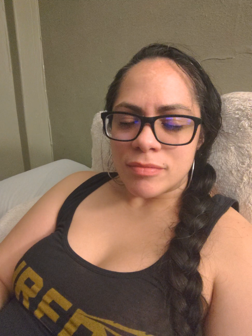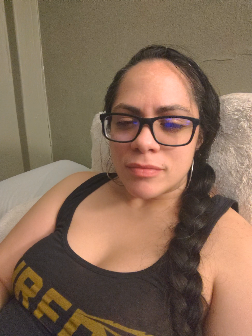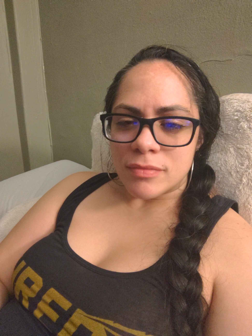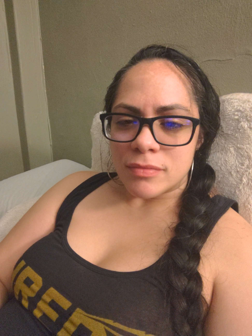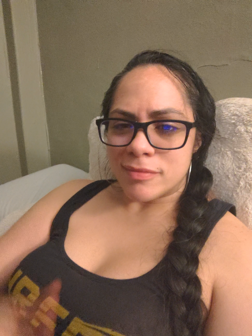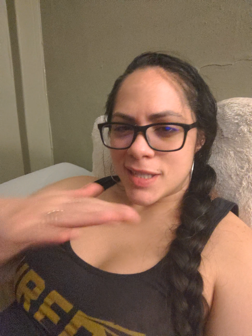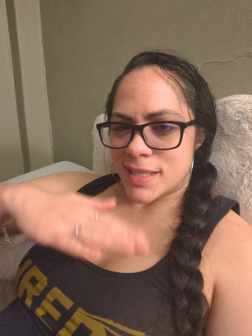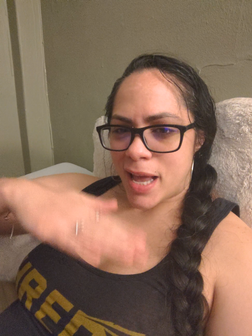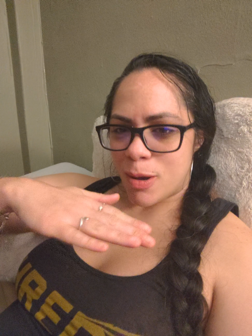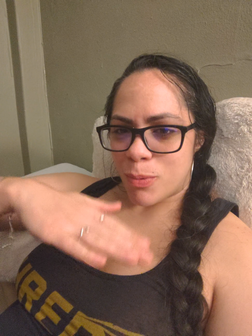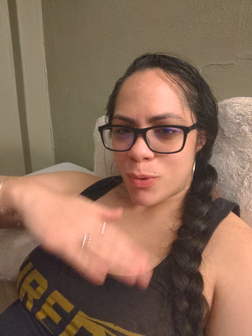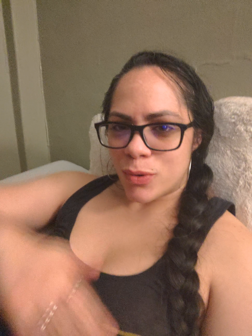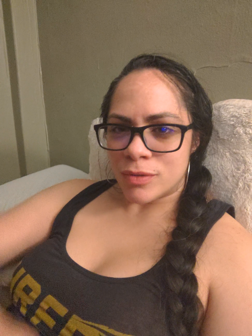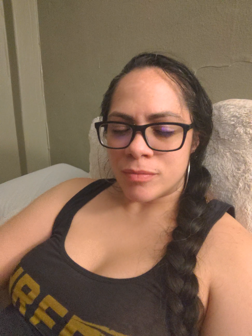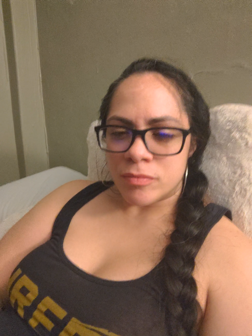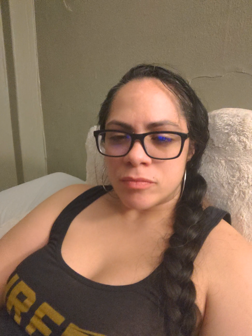table